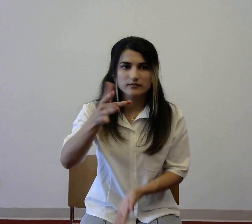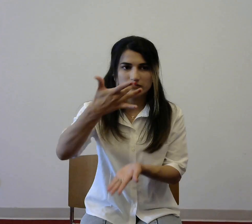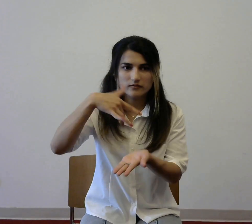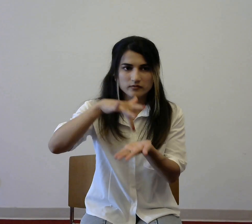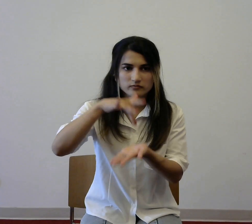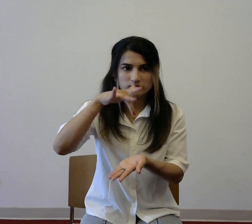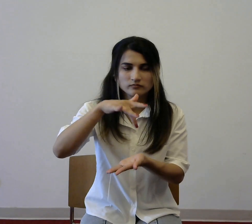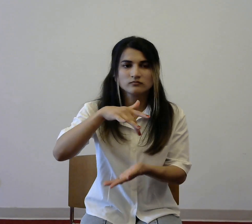səhər